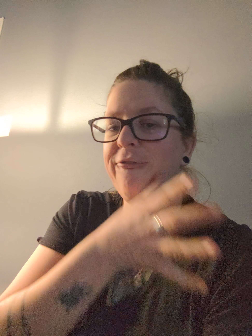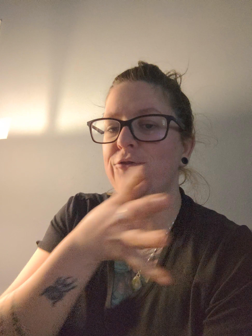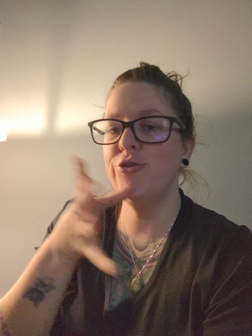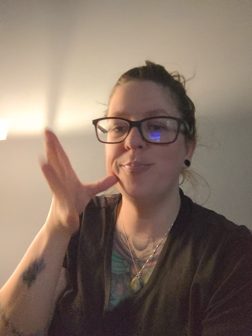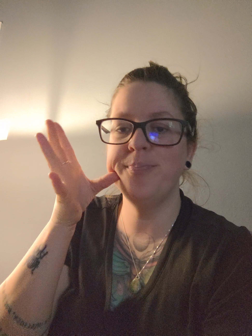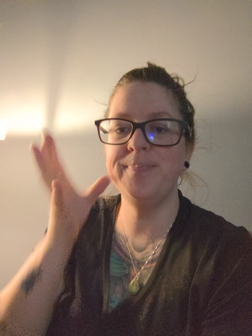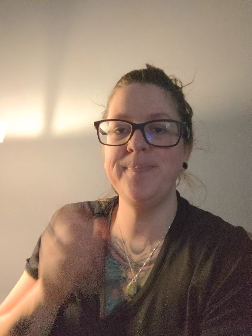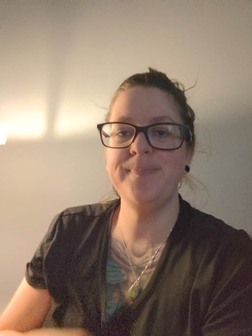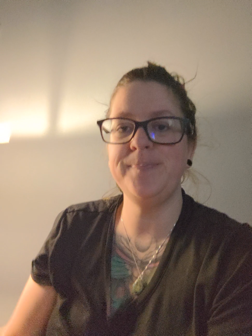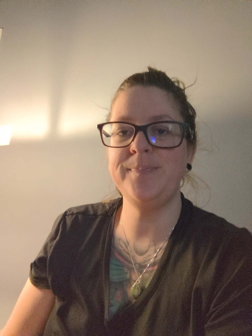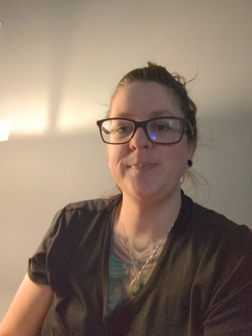farm